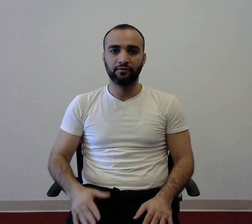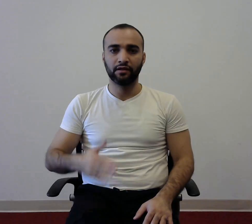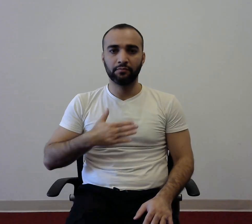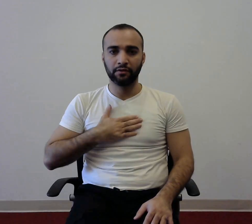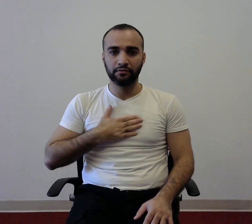mən